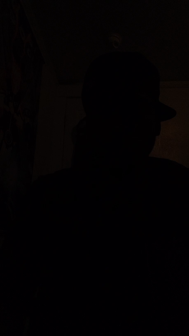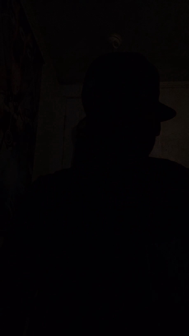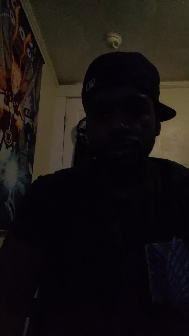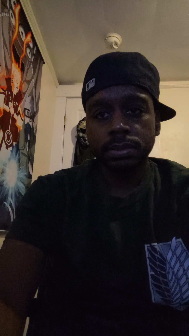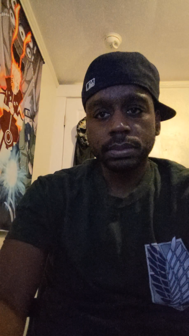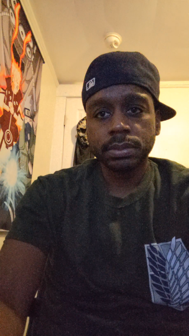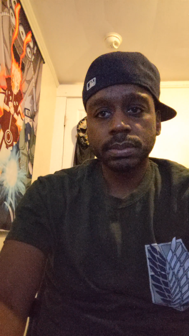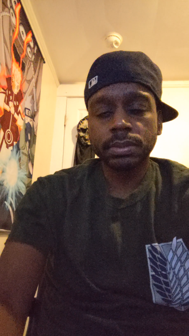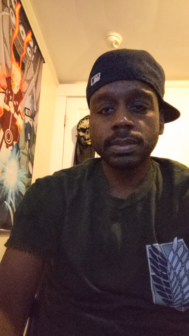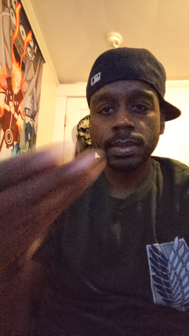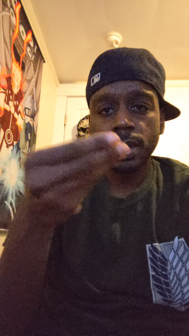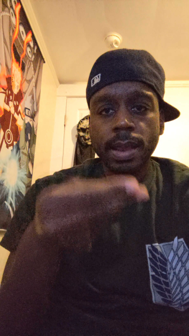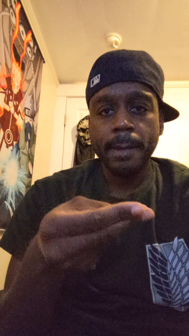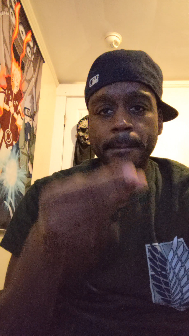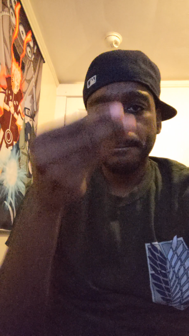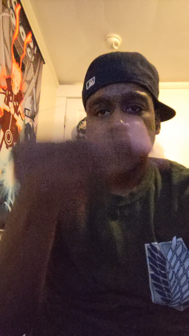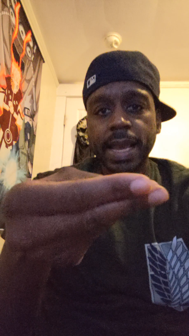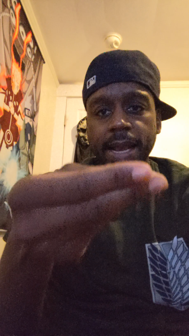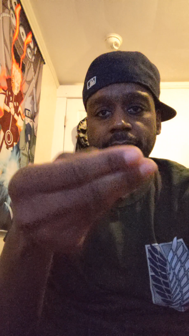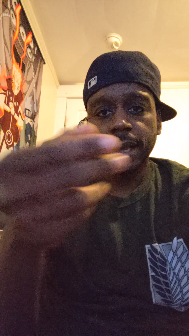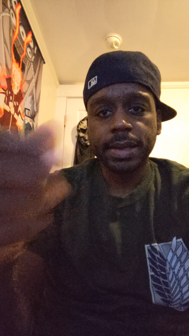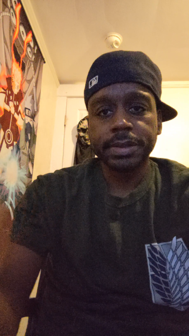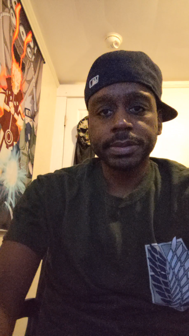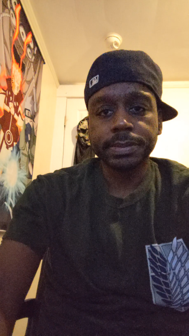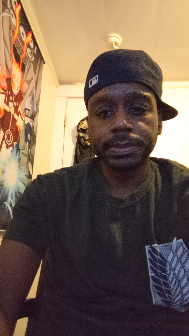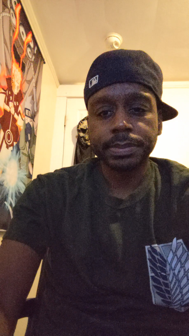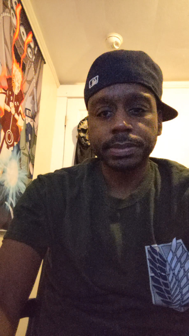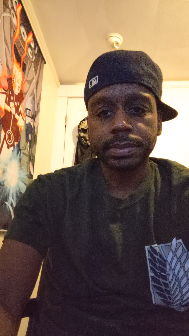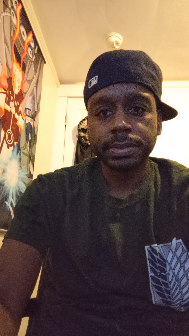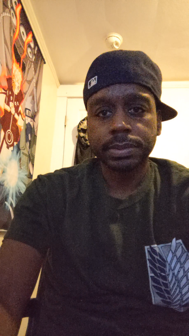buy